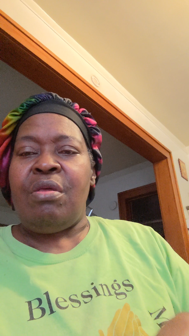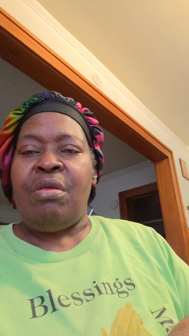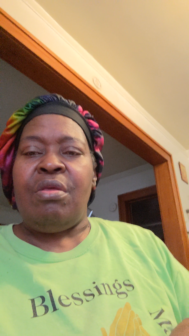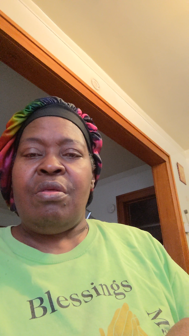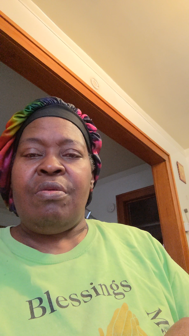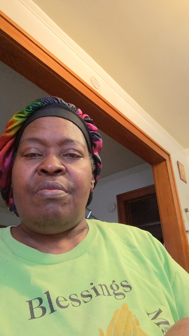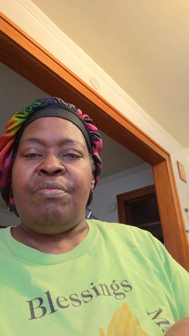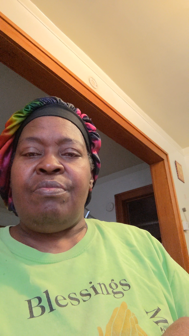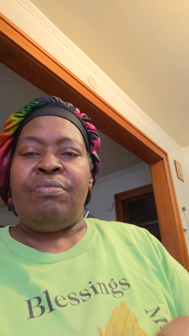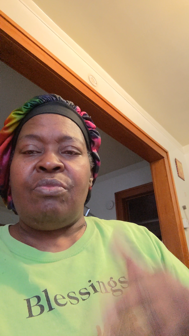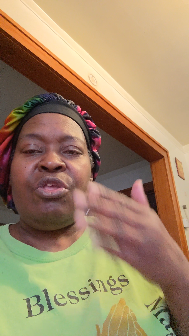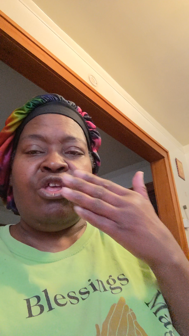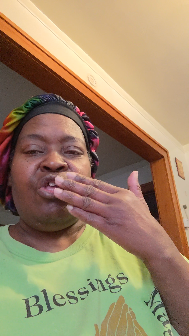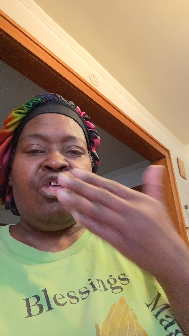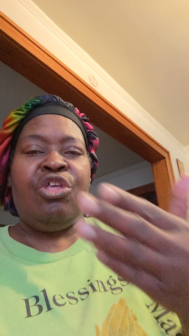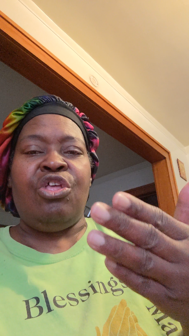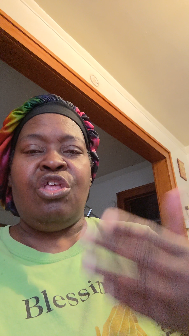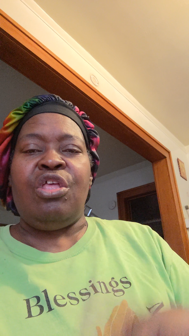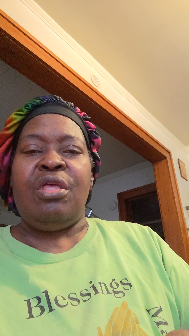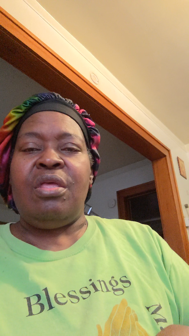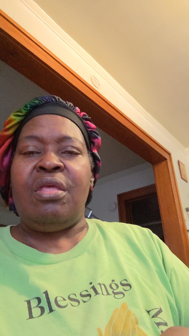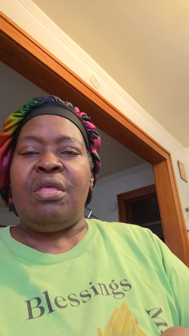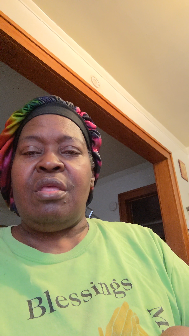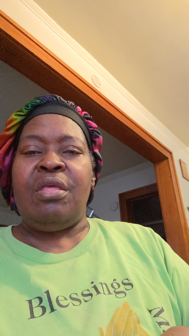good